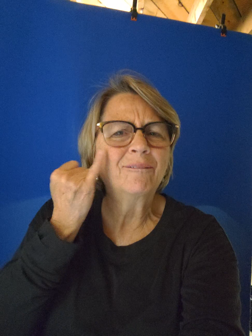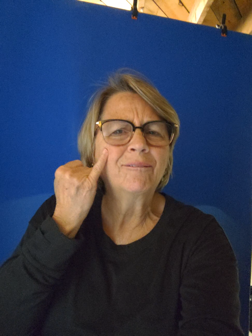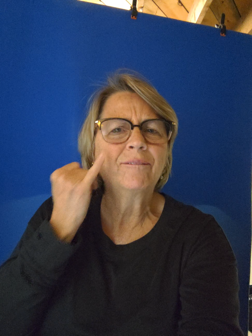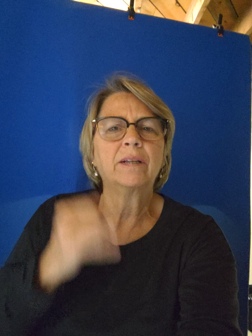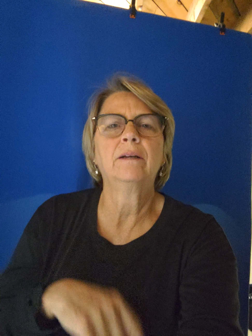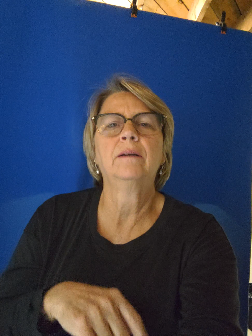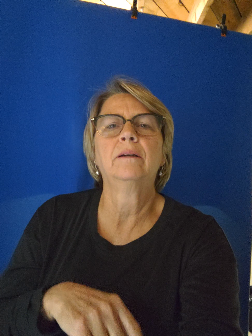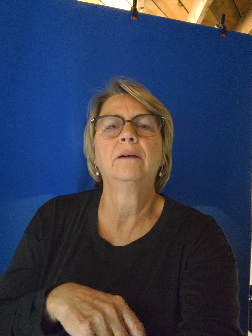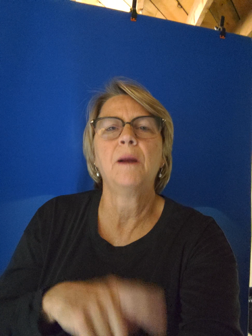if